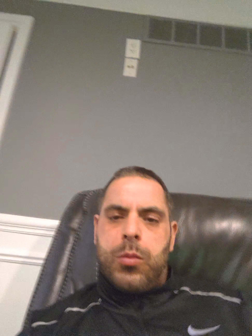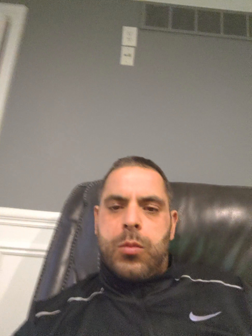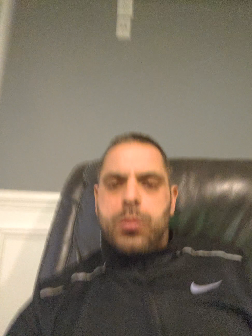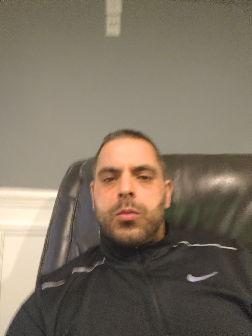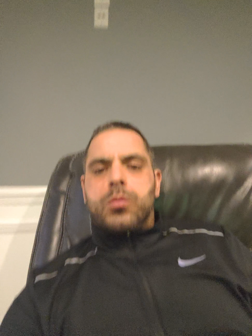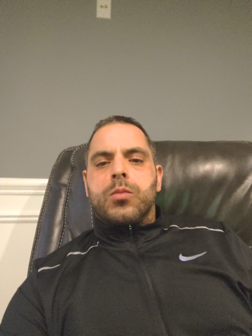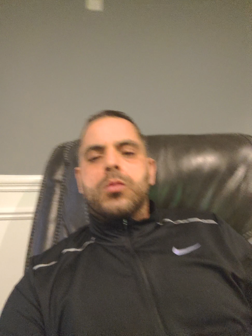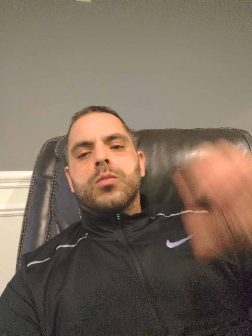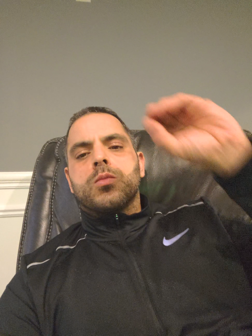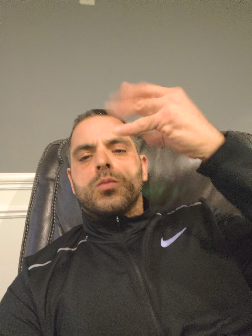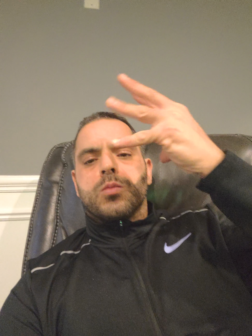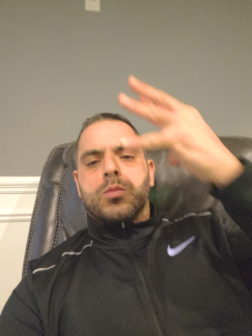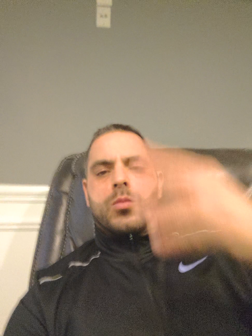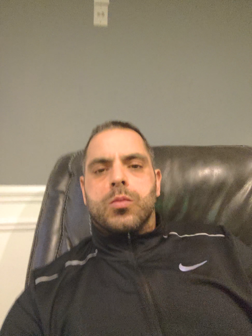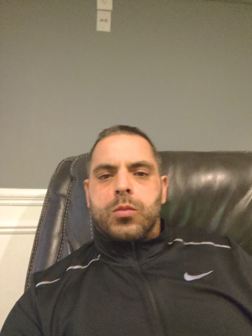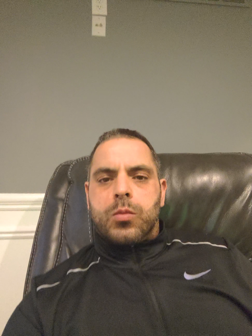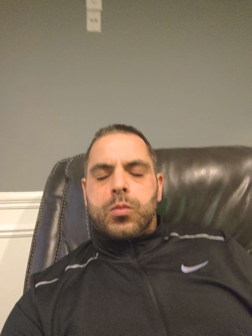sun